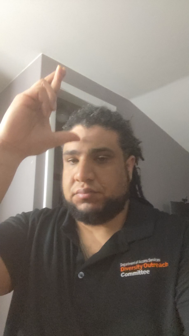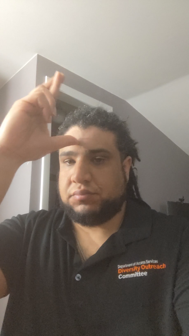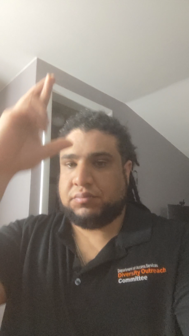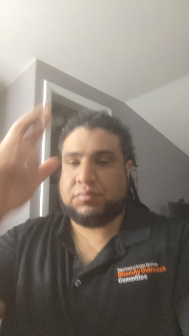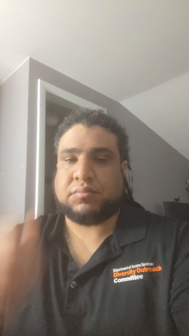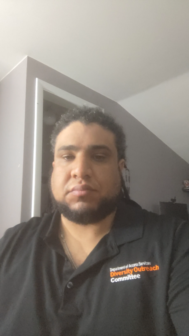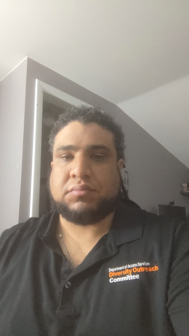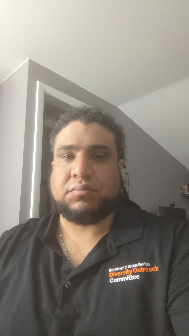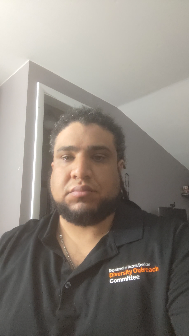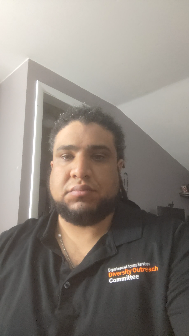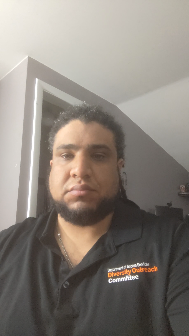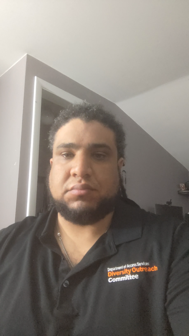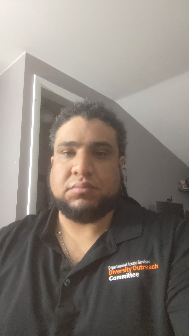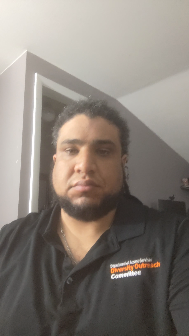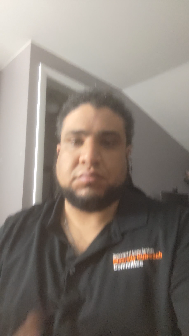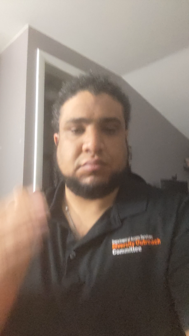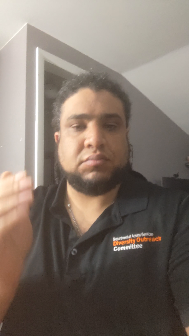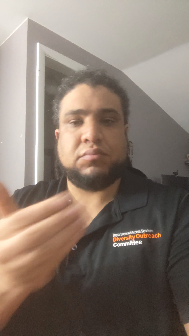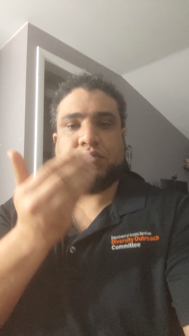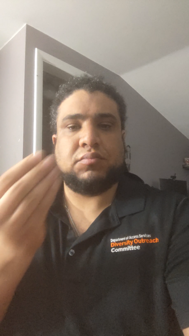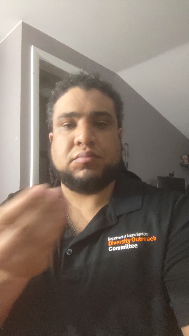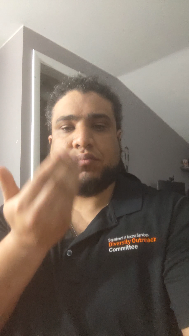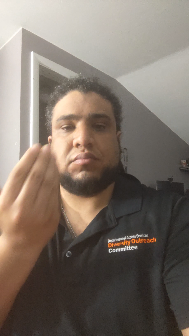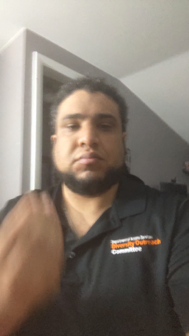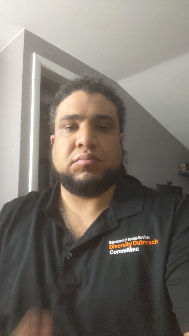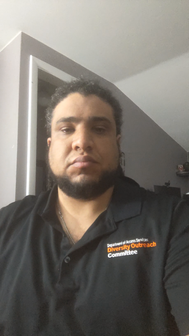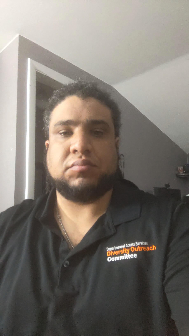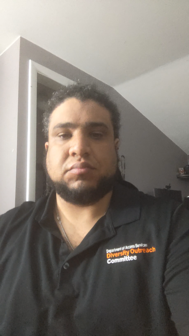new